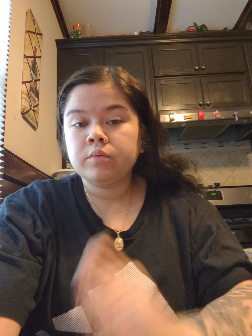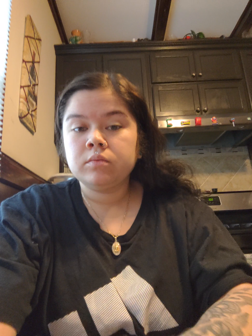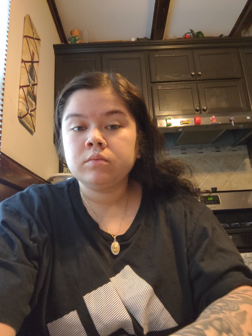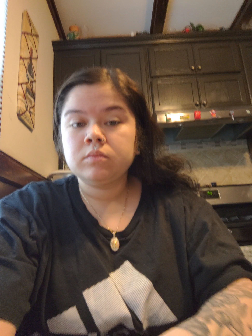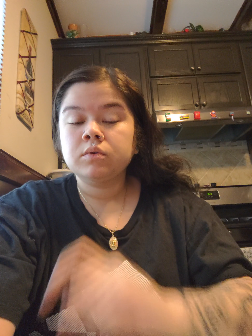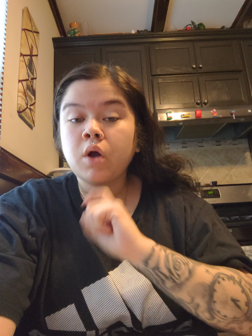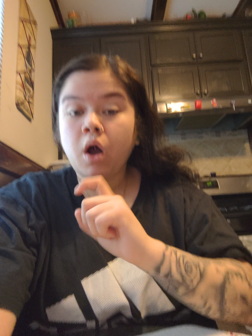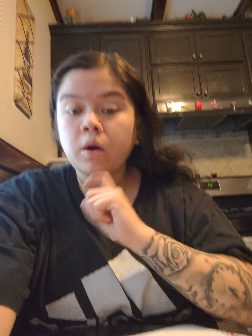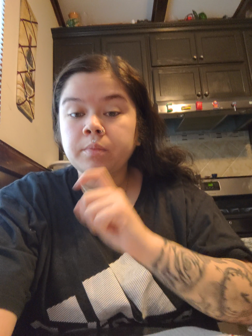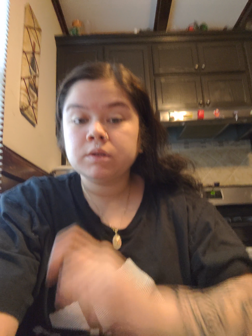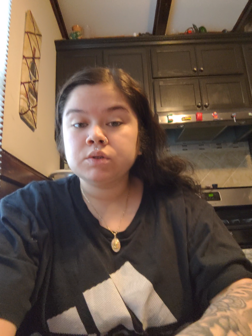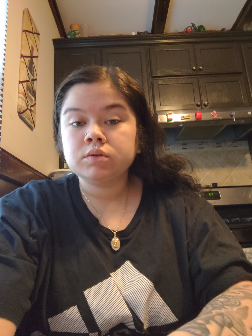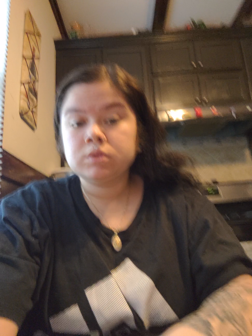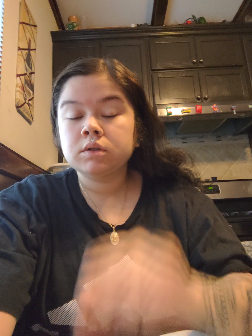garbage